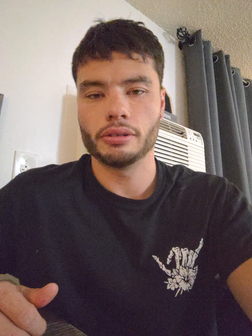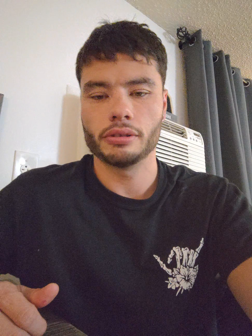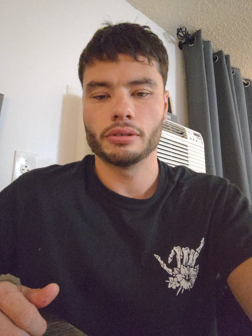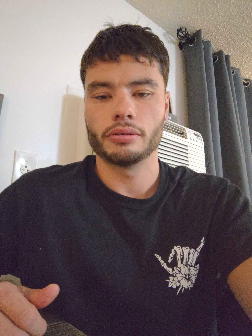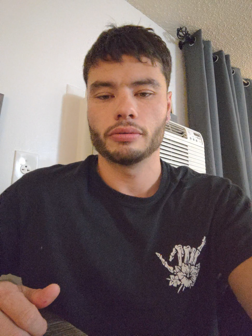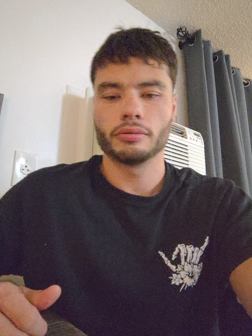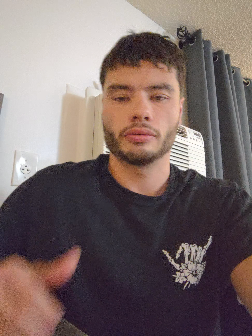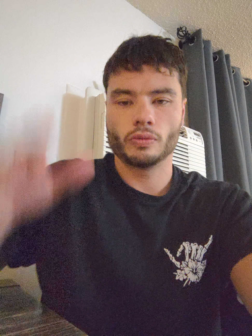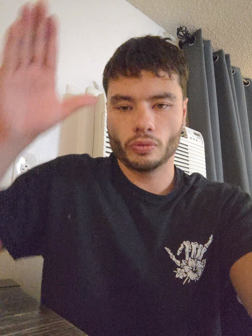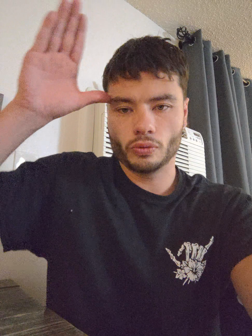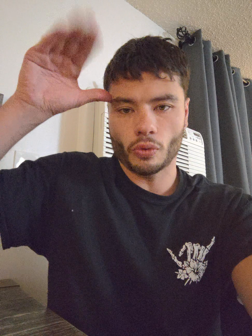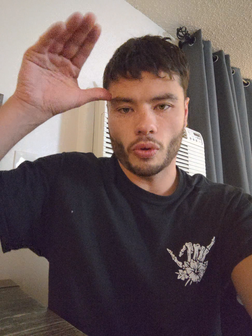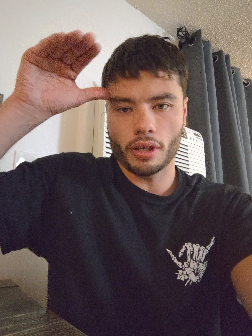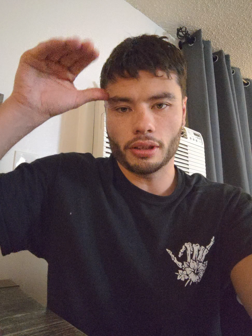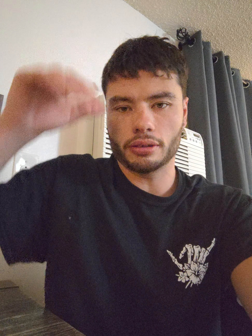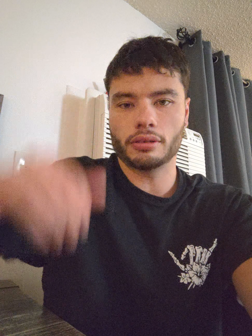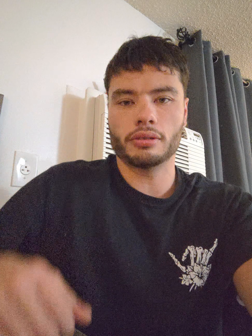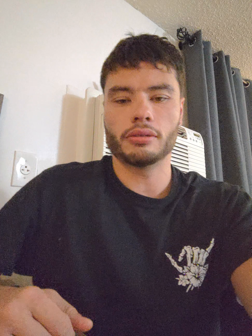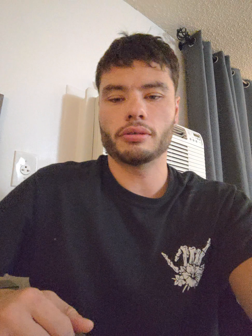donkey